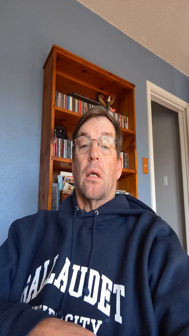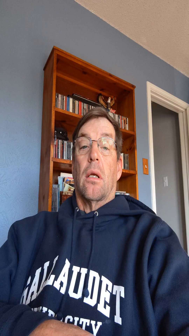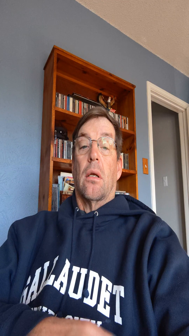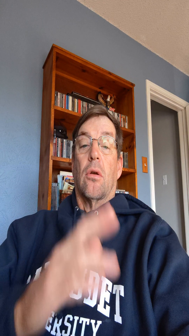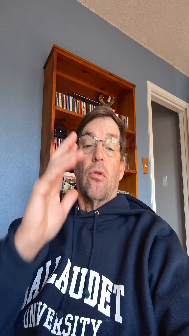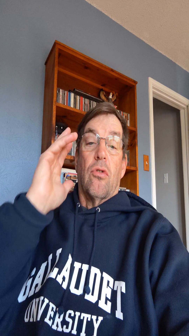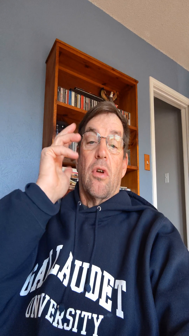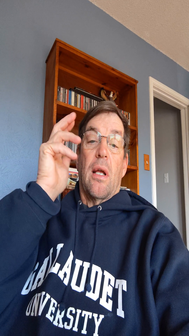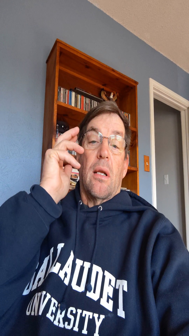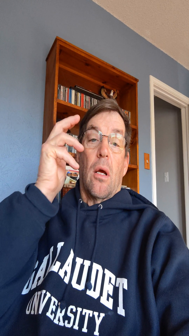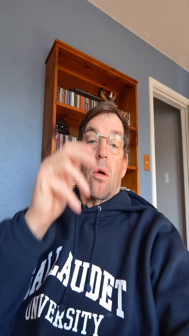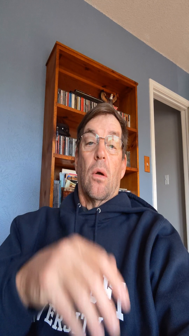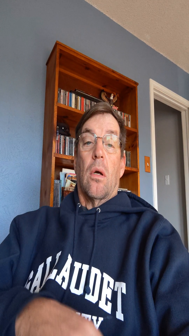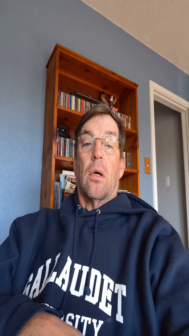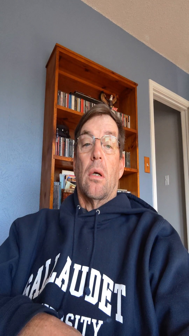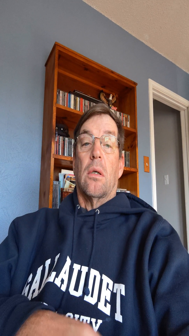radio